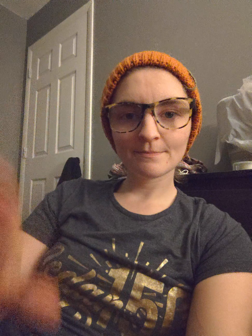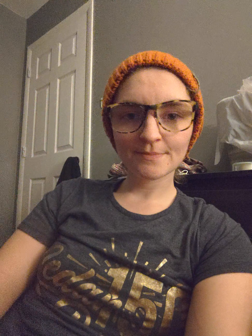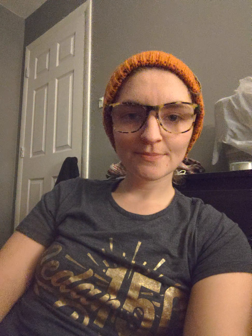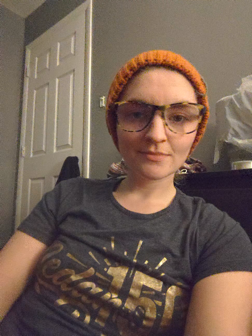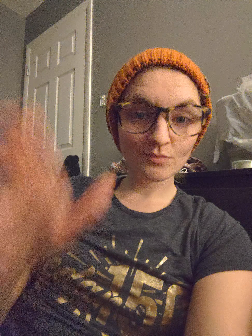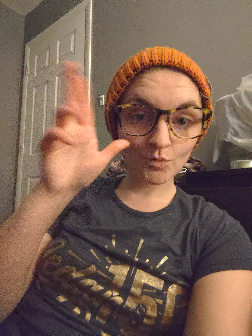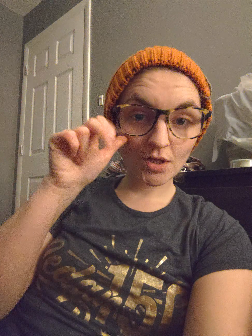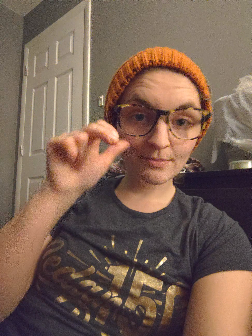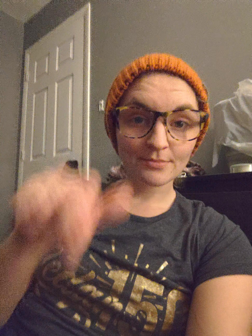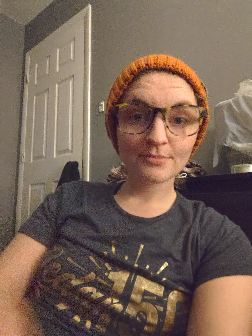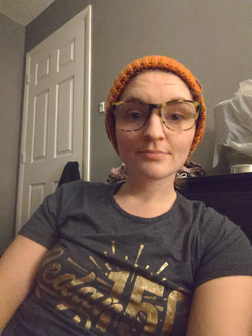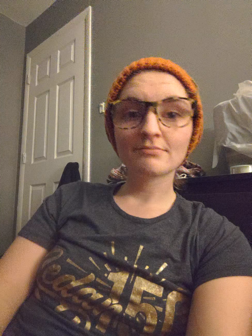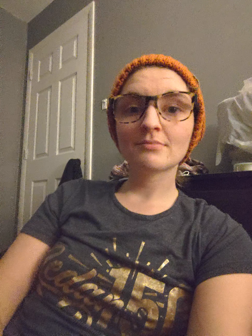horse